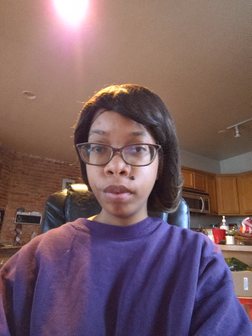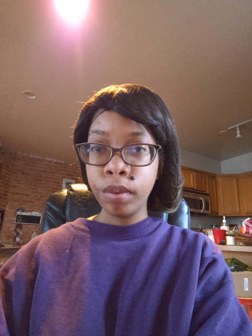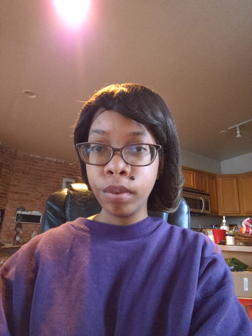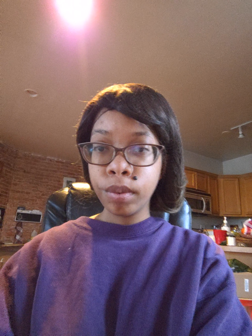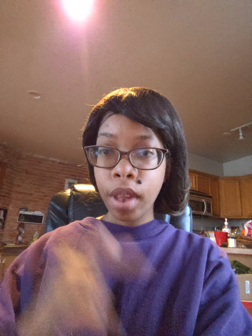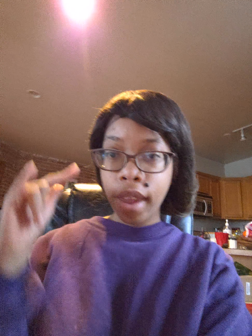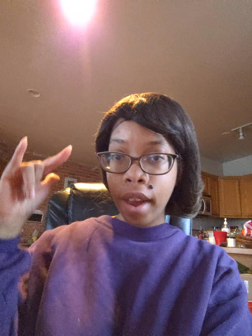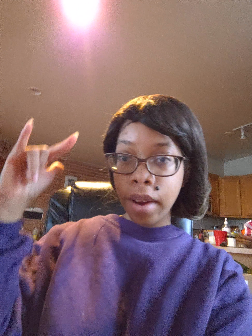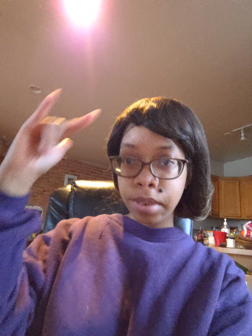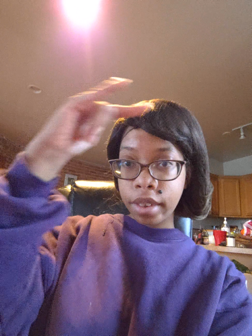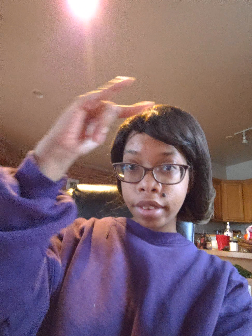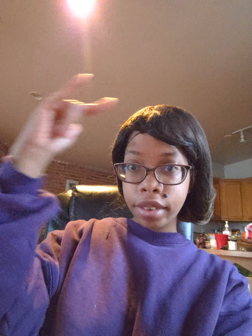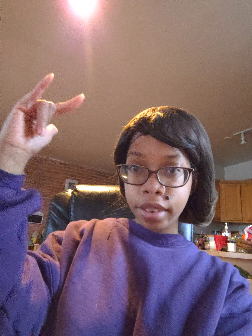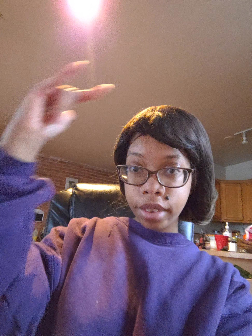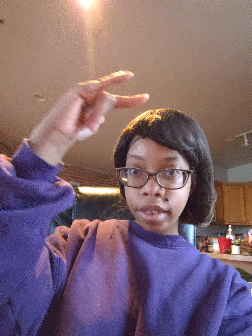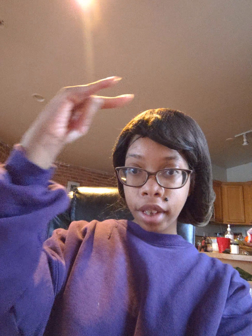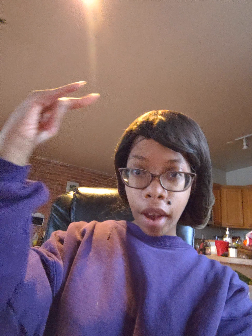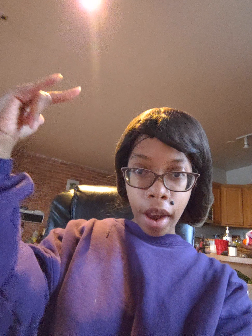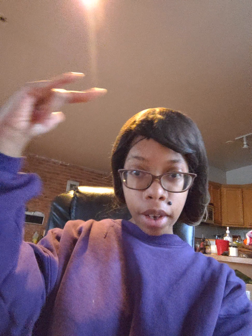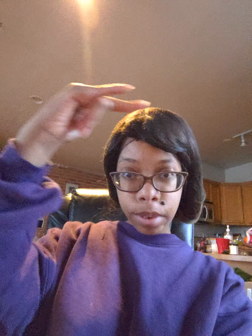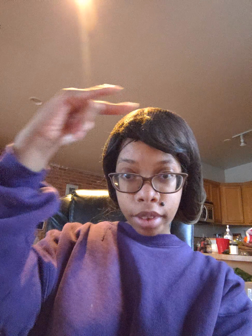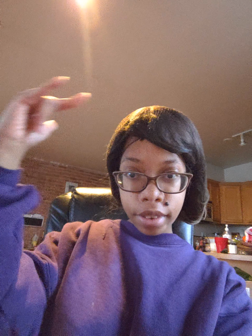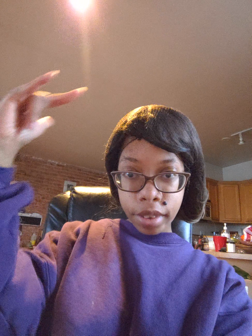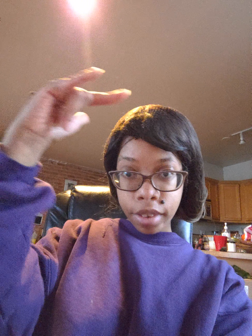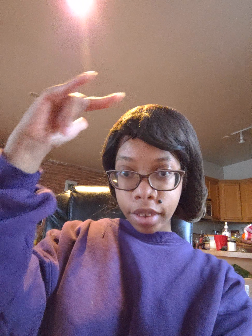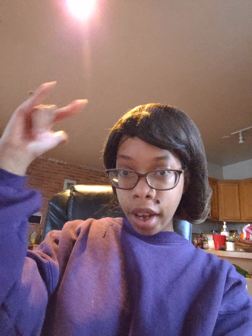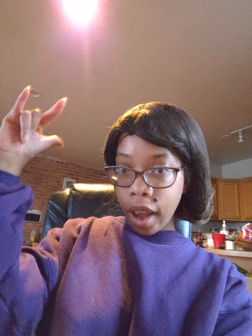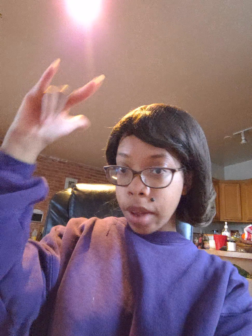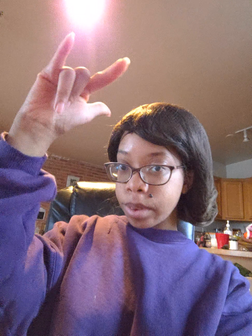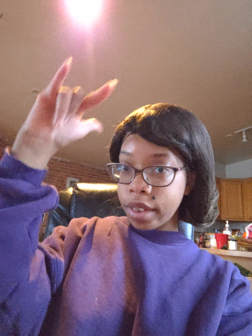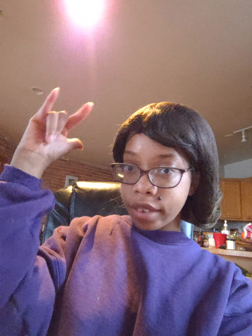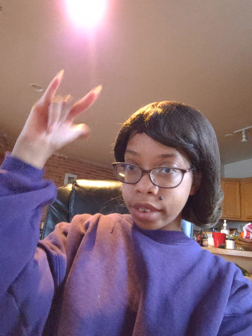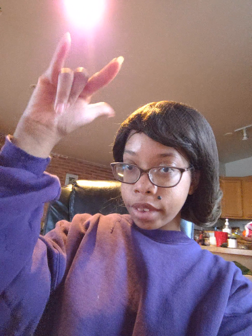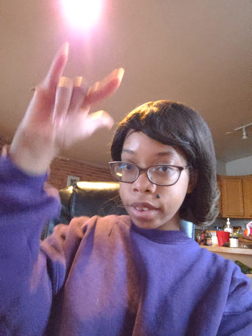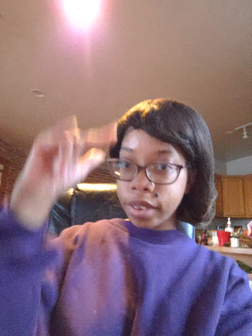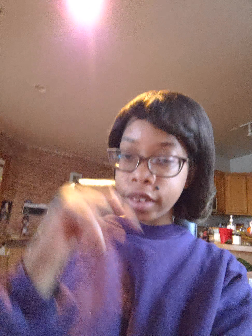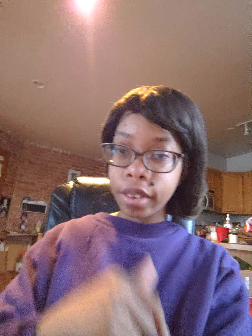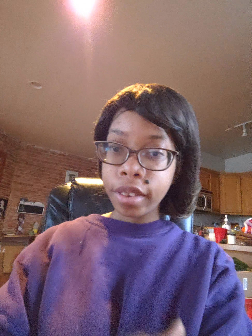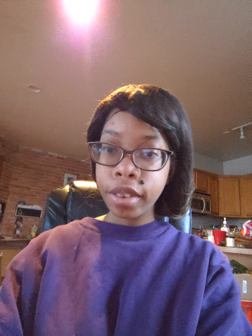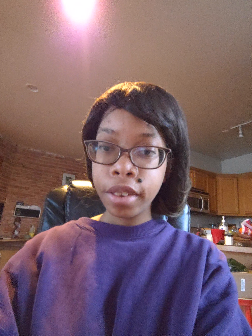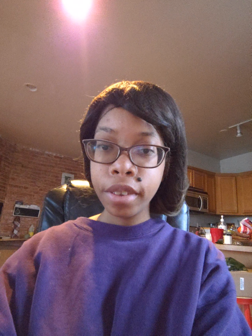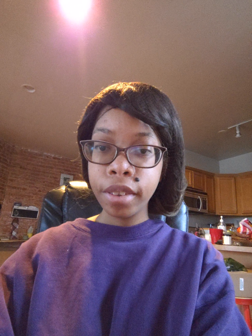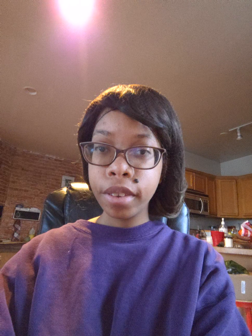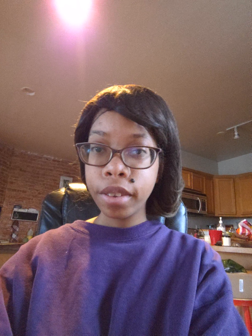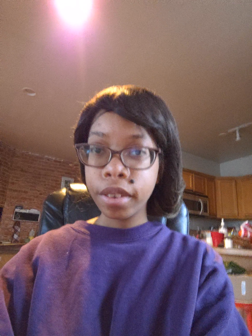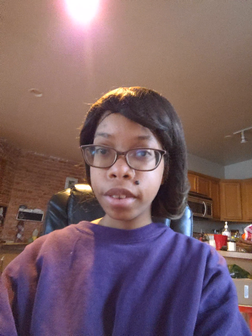airplane